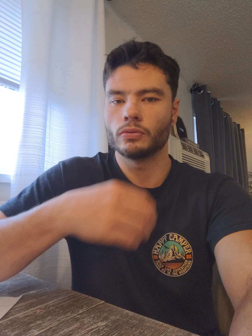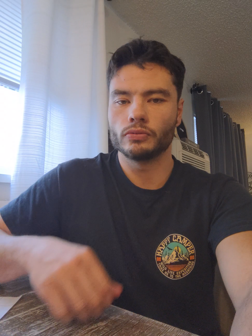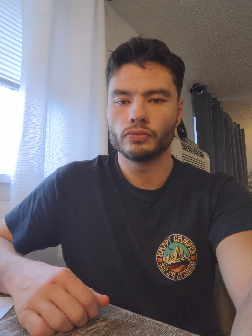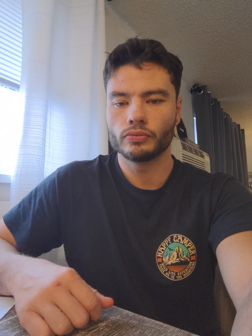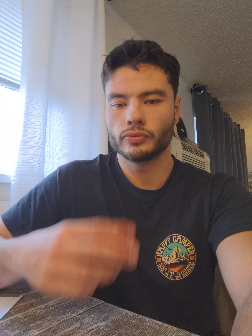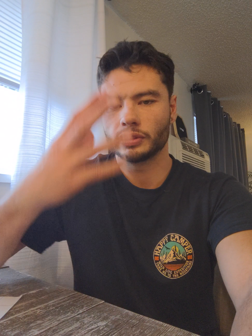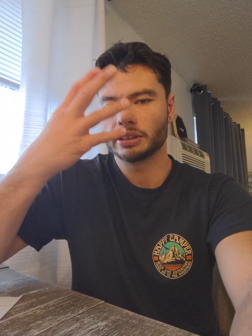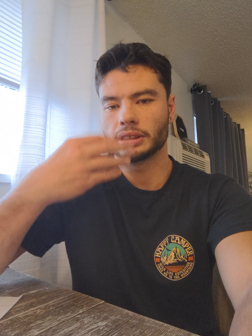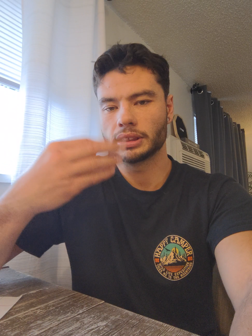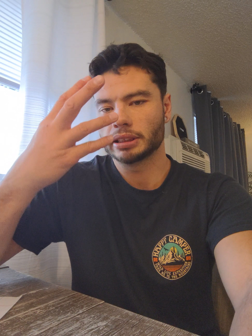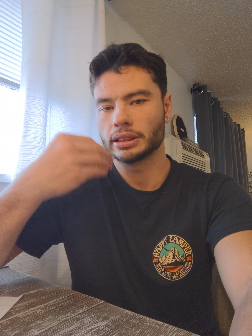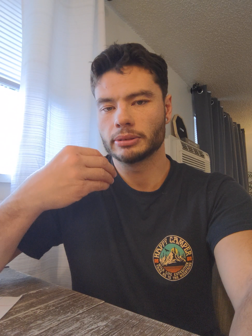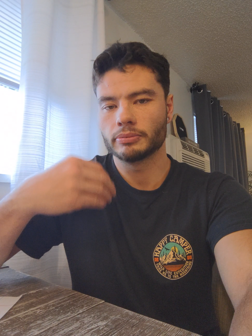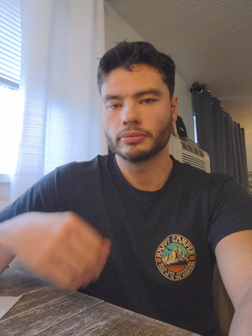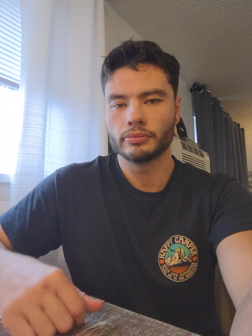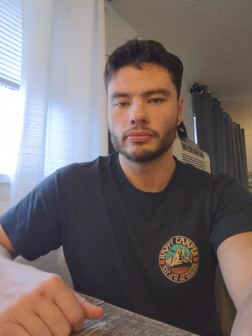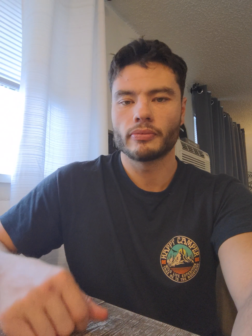sleepy